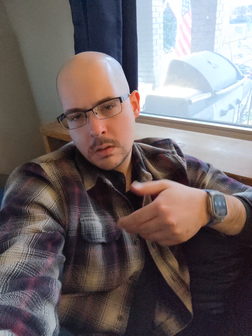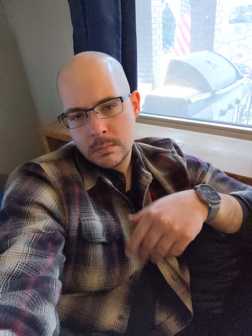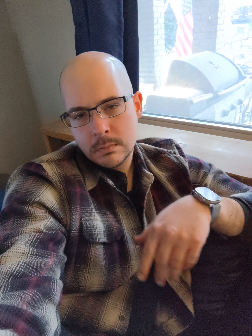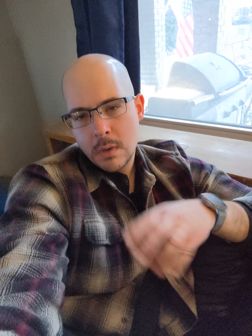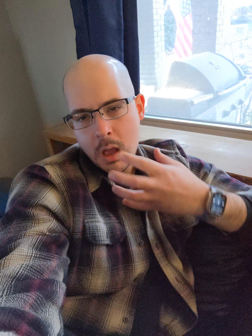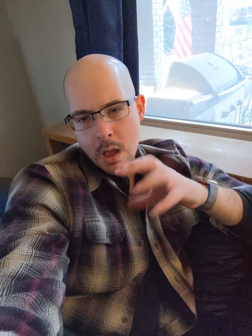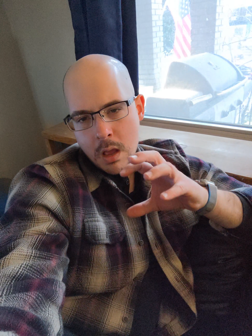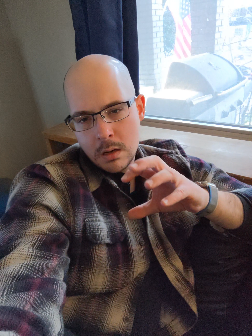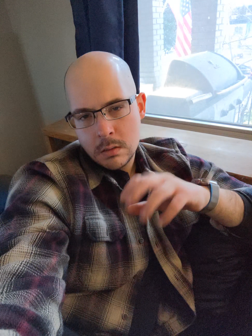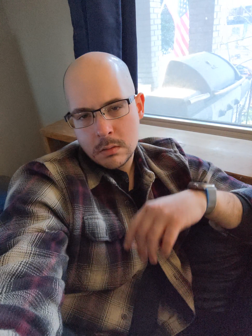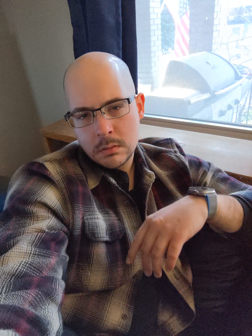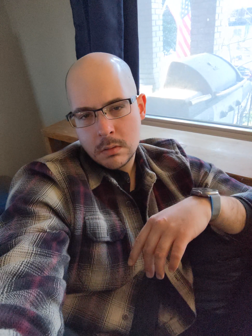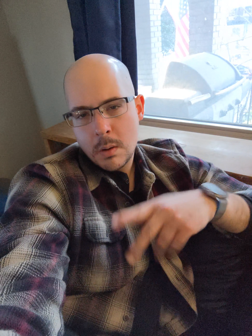hot